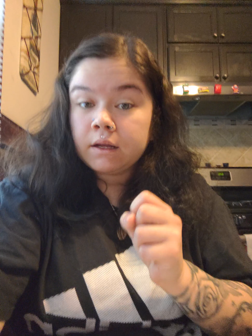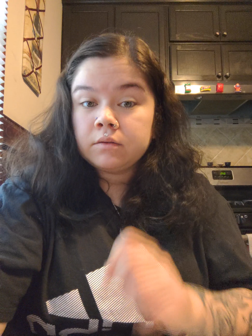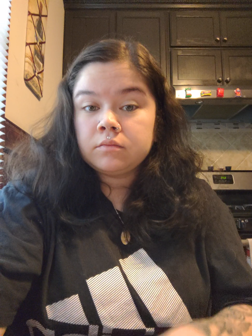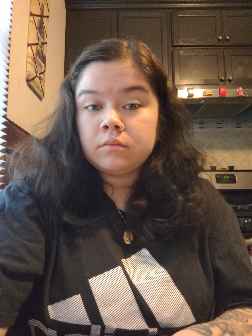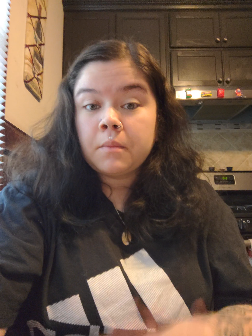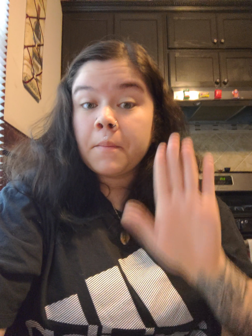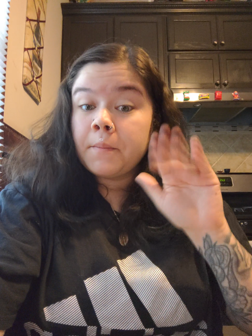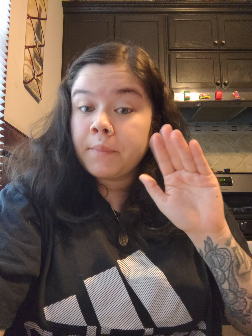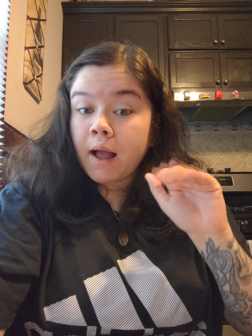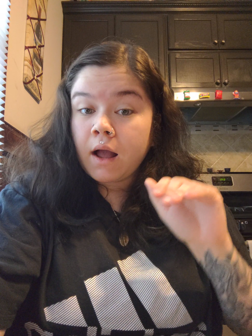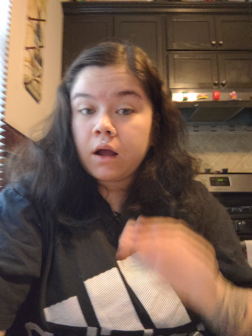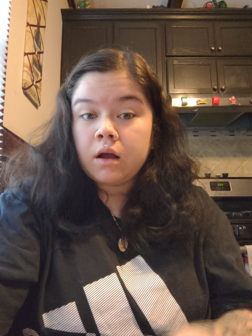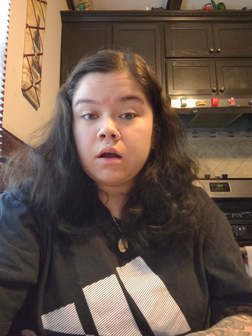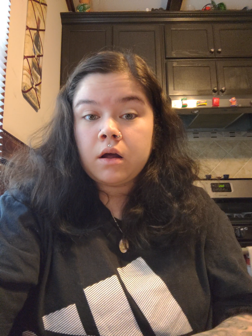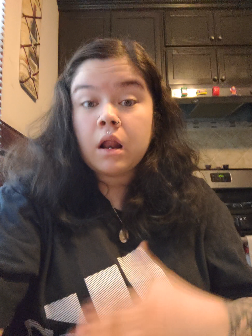bye